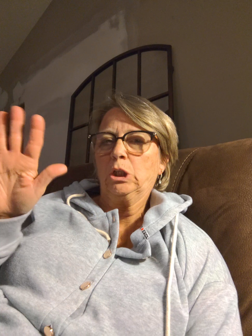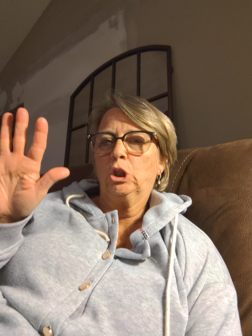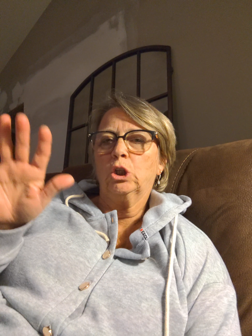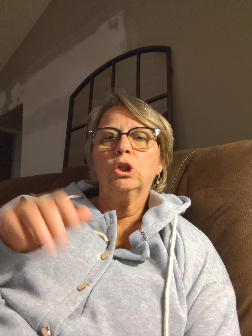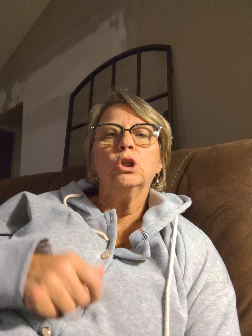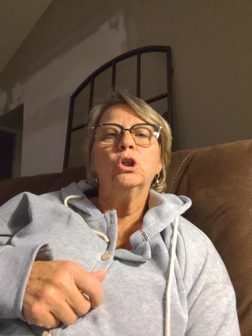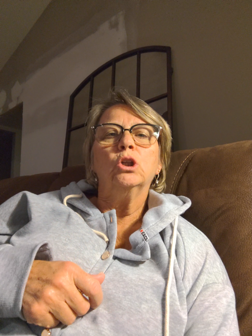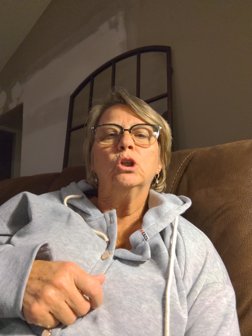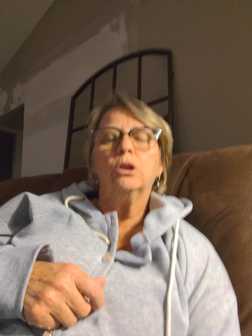finish